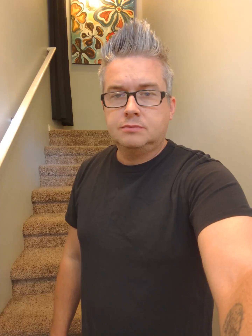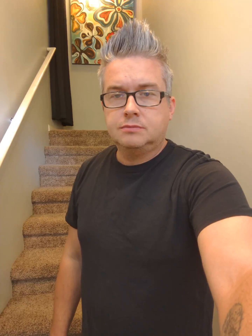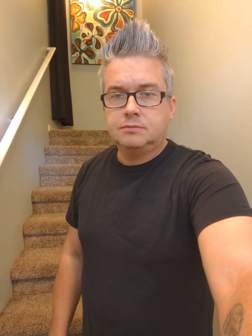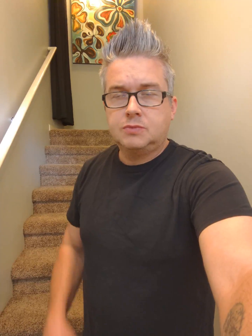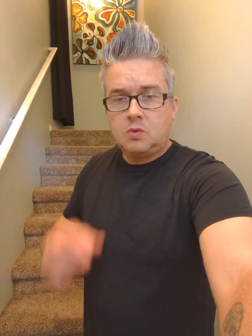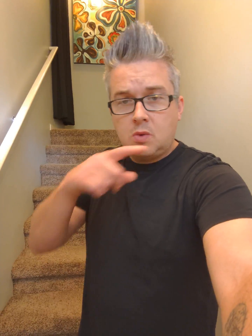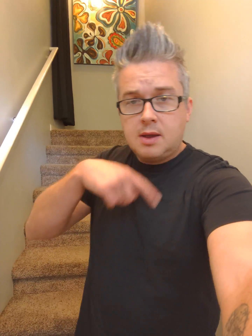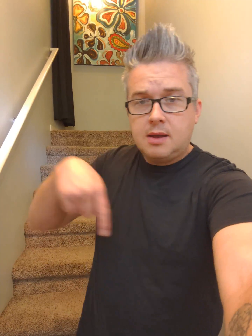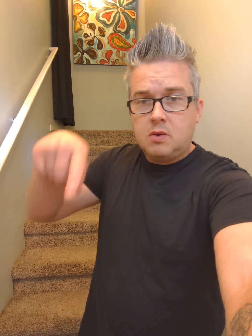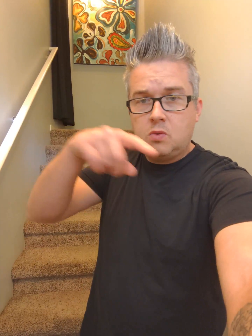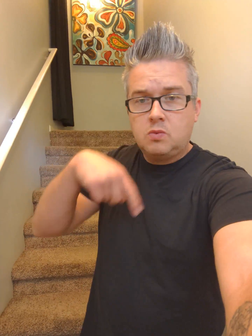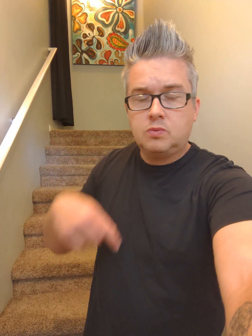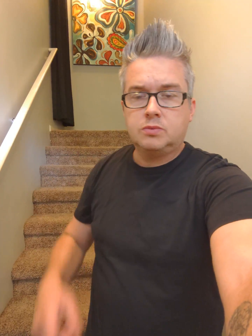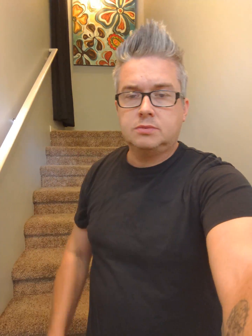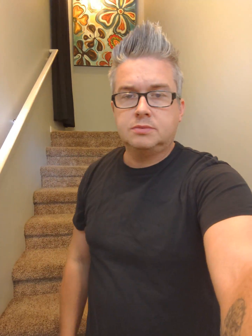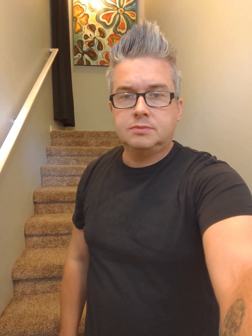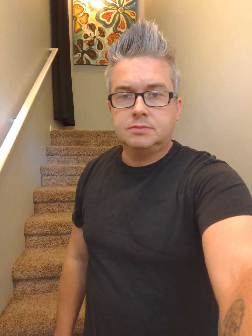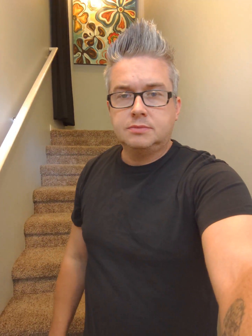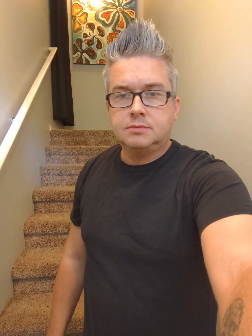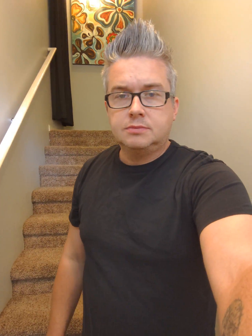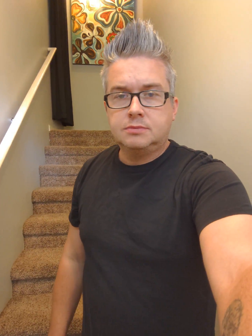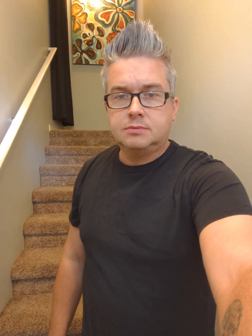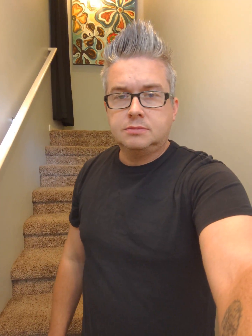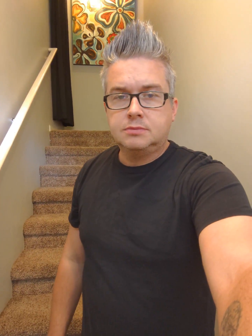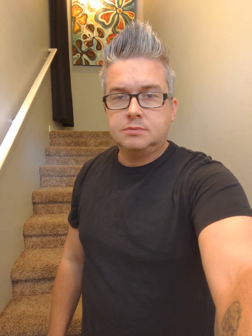around